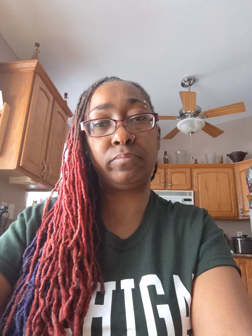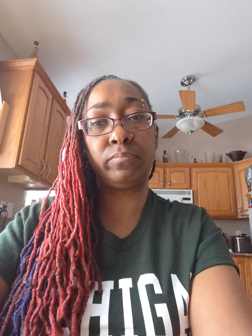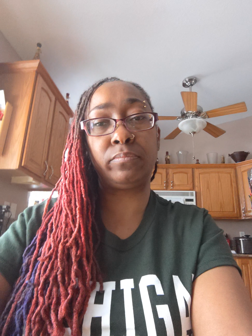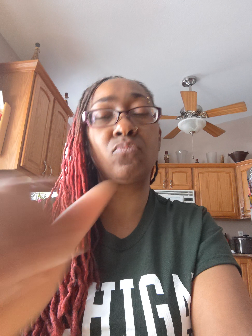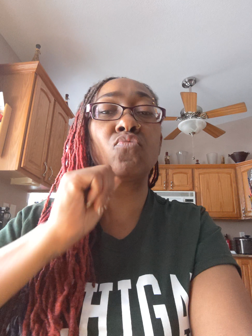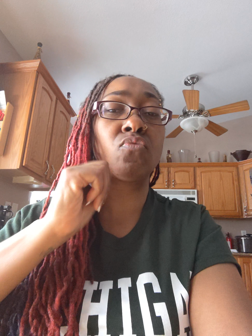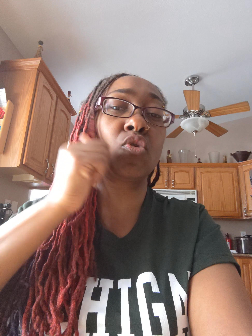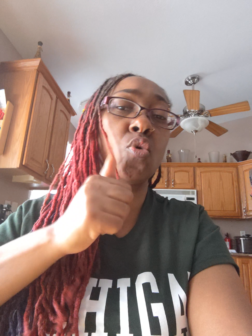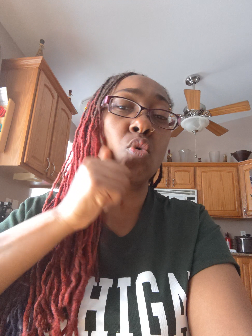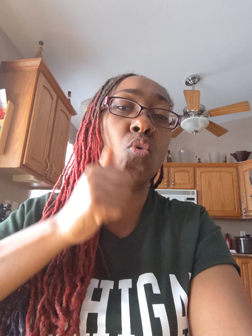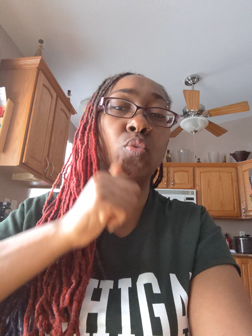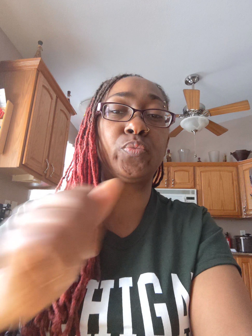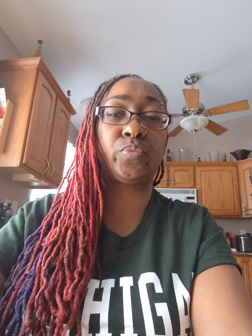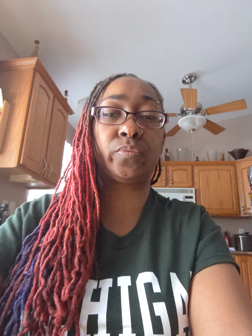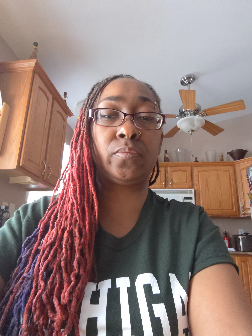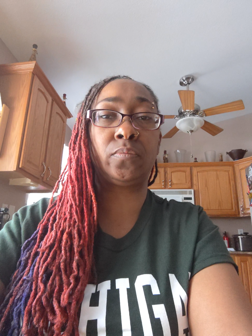girl